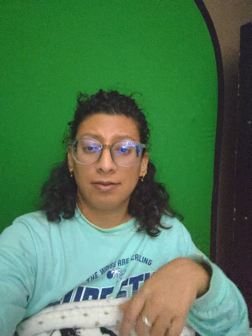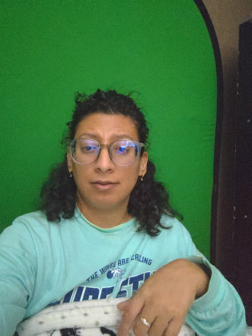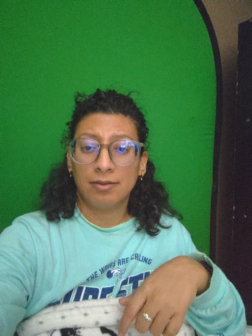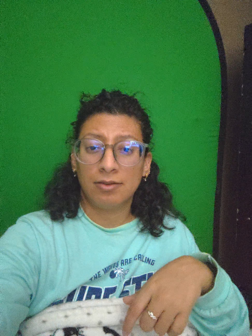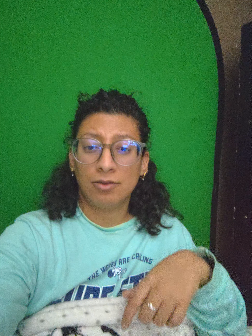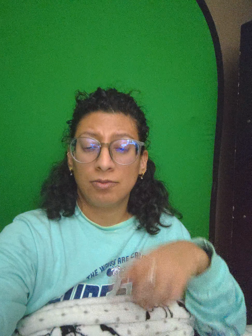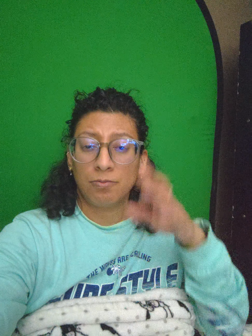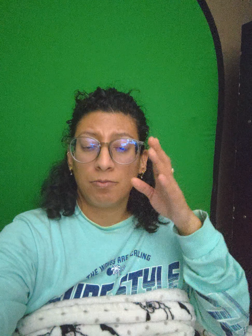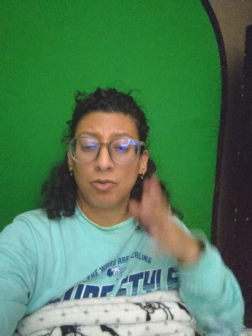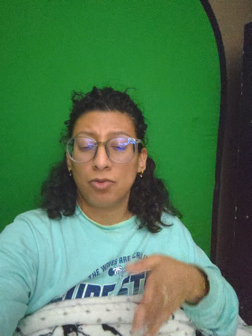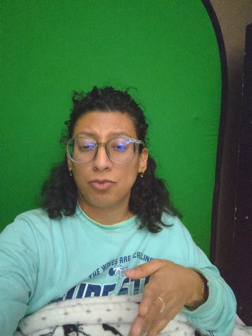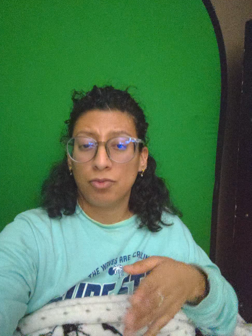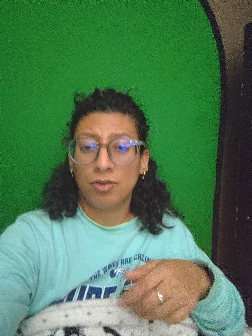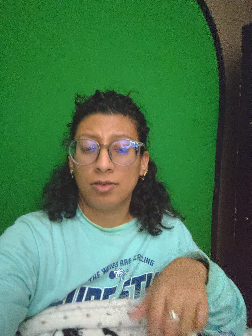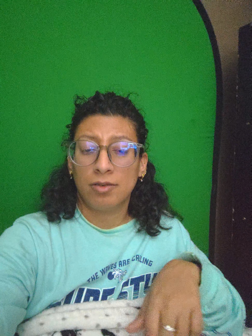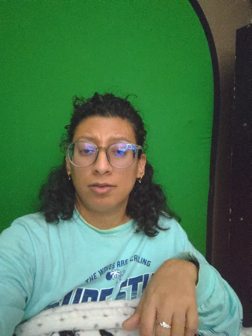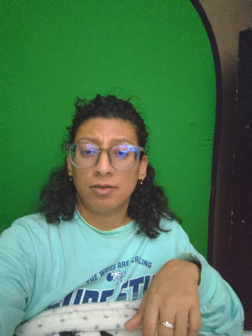person